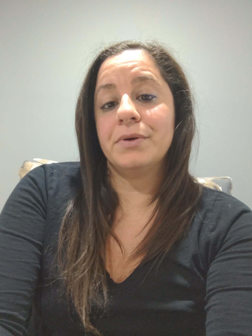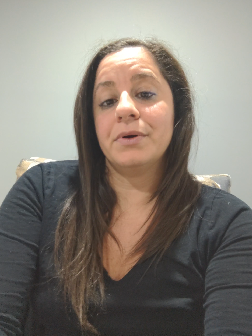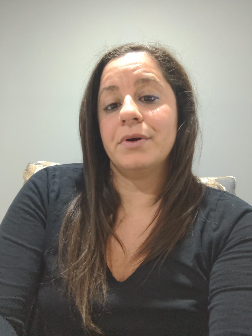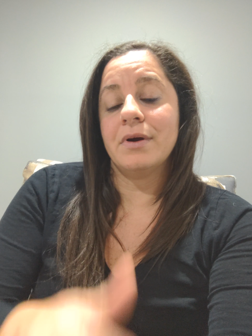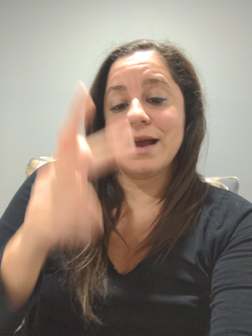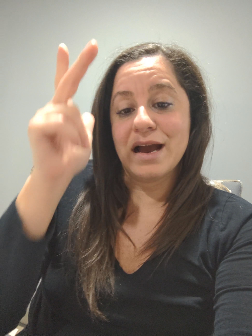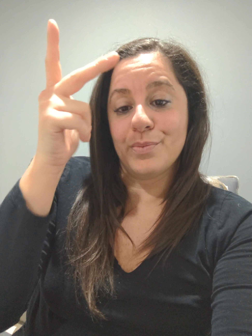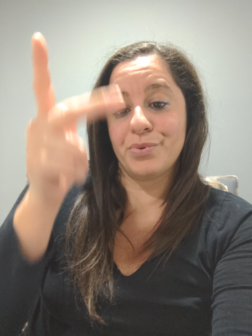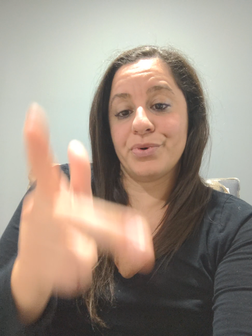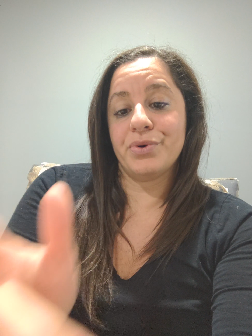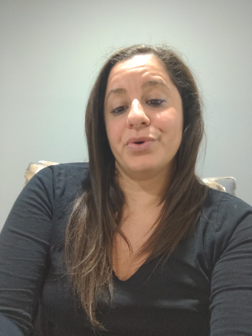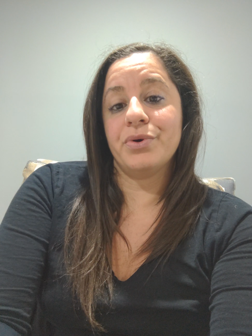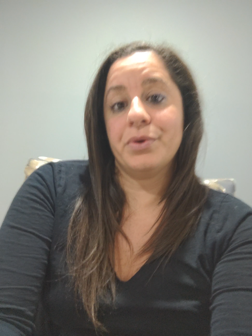helicopter